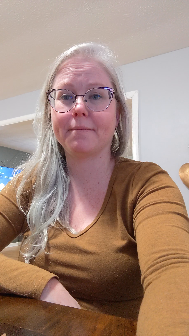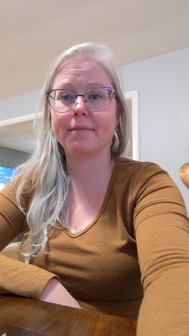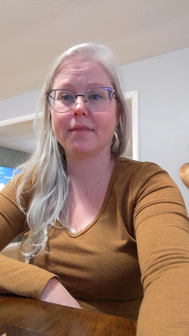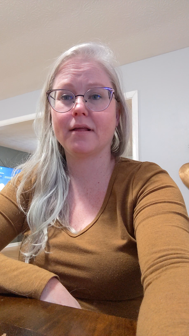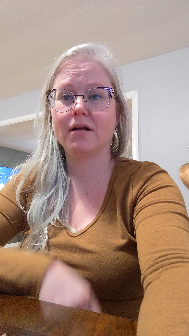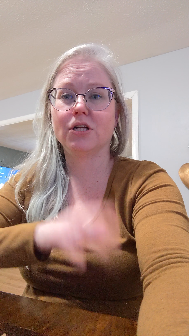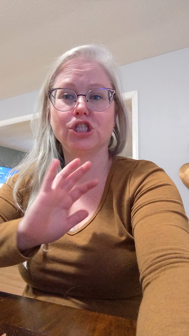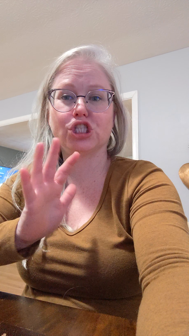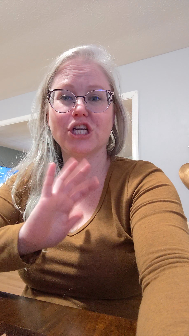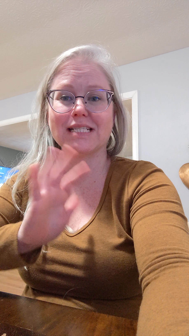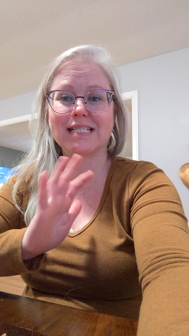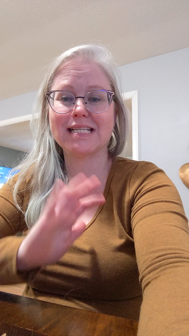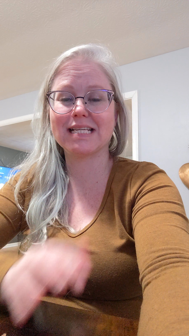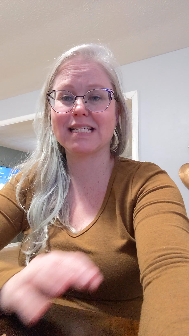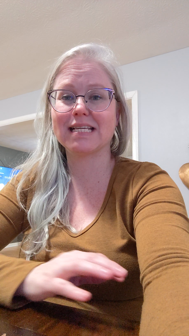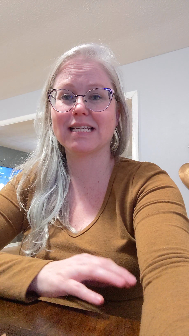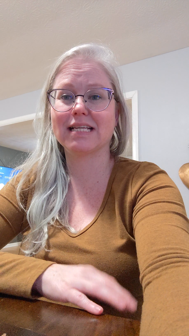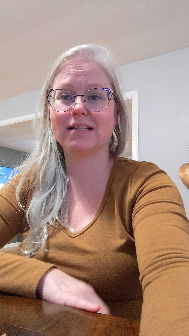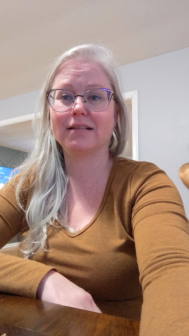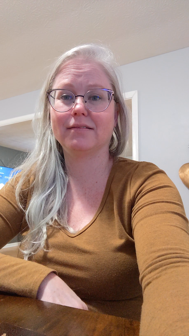cheese